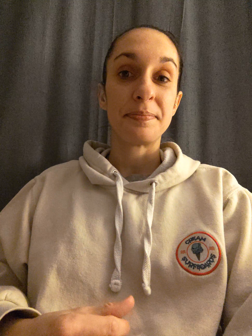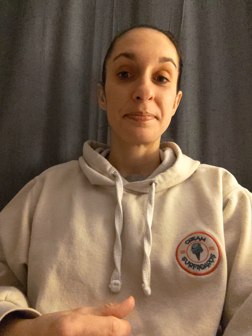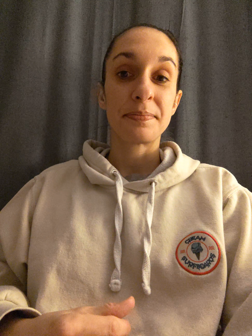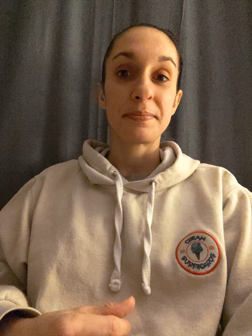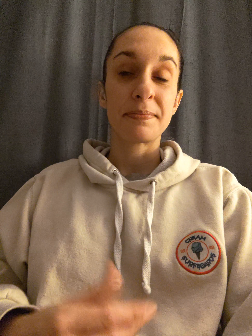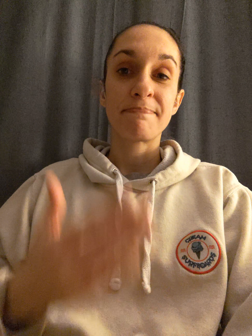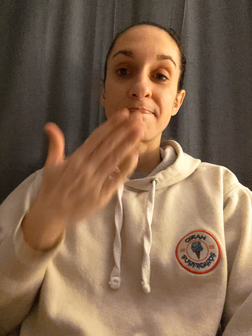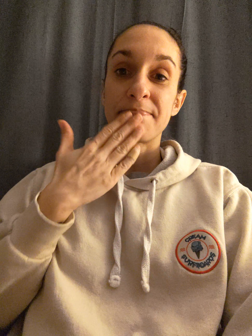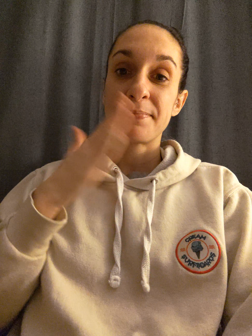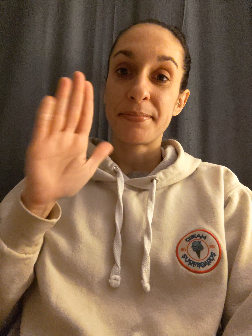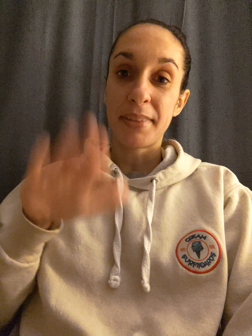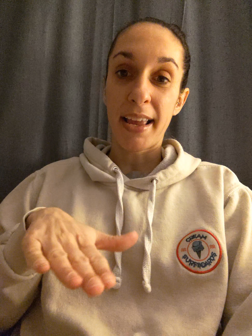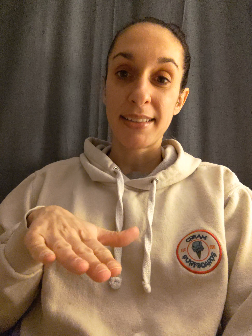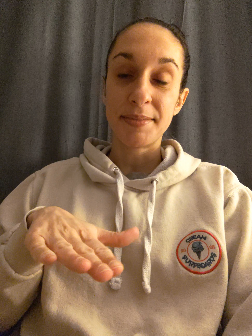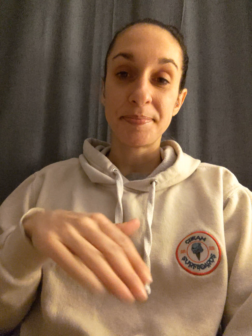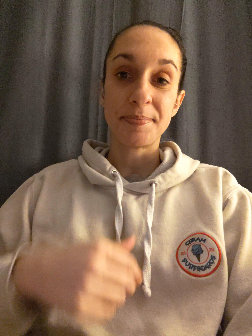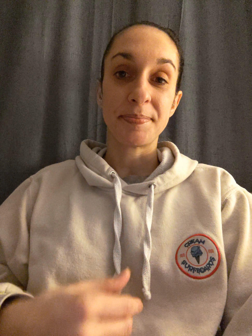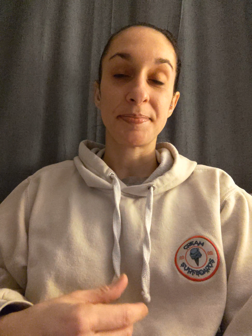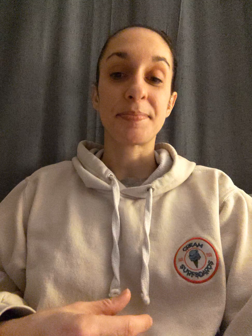bad